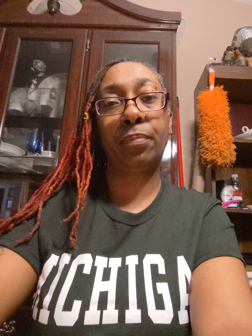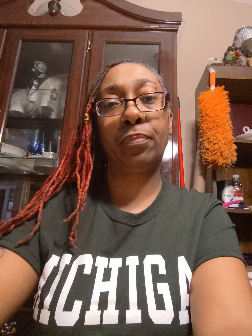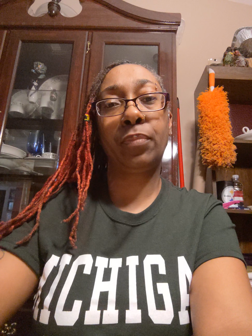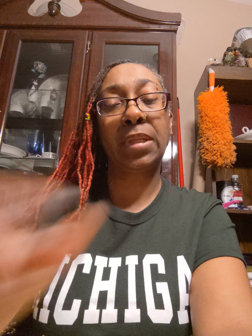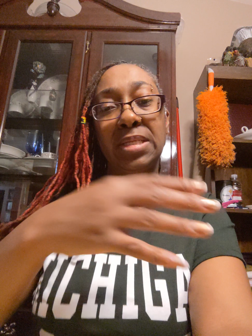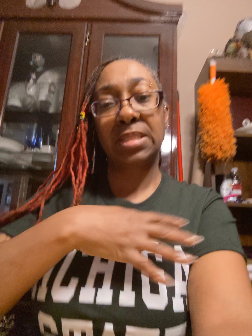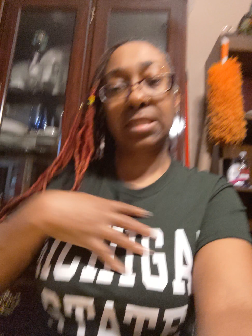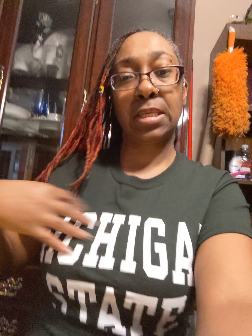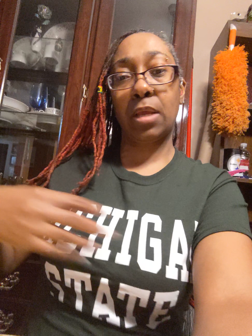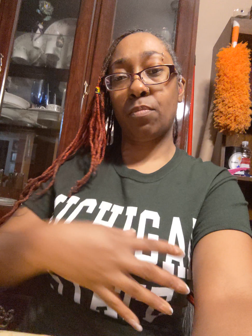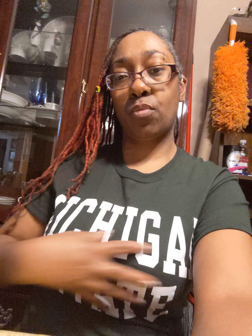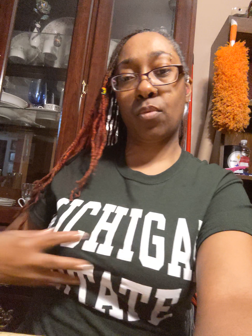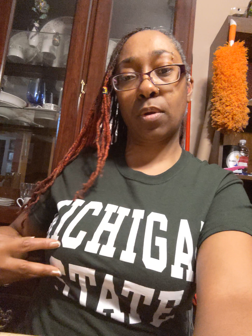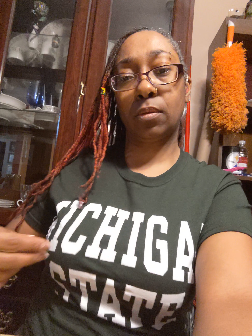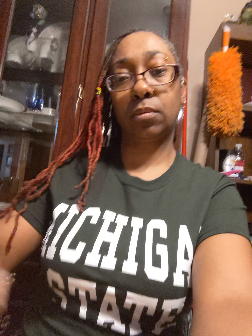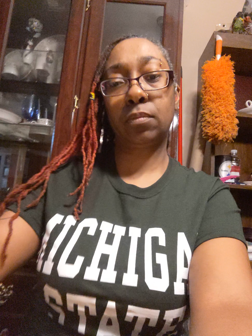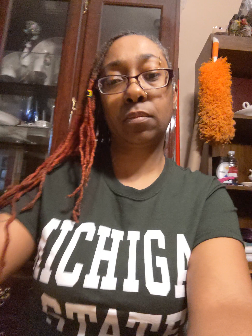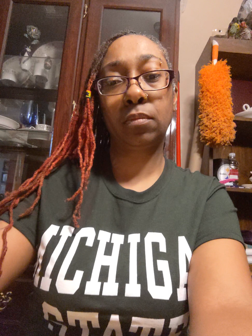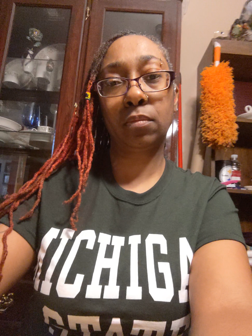zebra